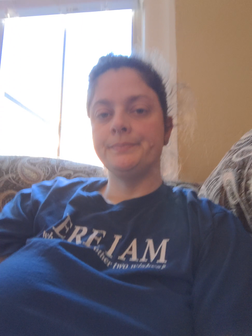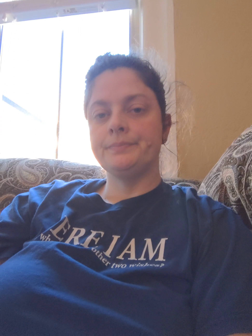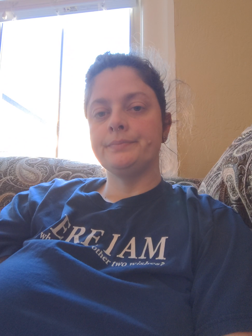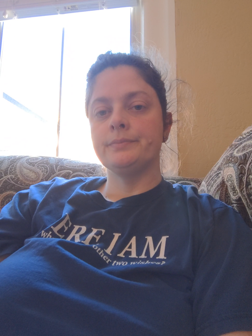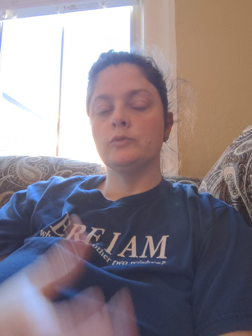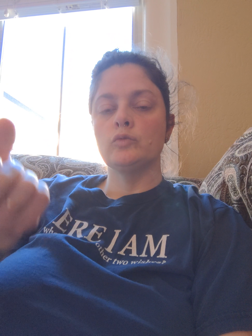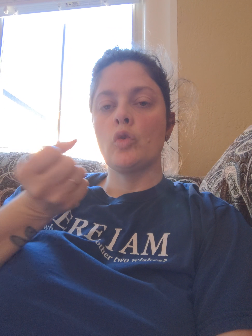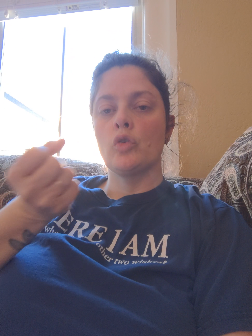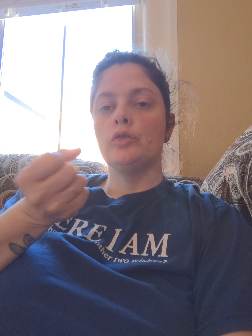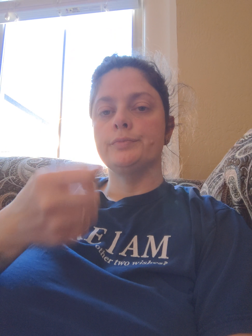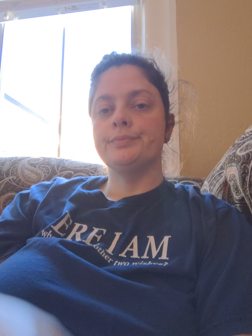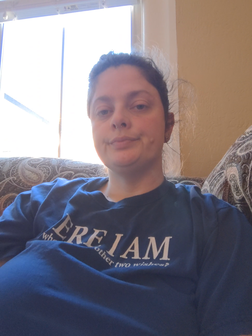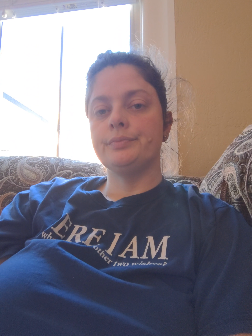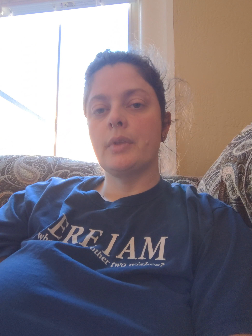drawer